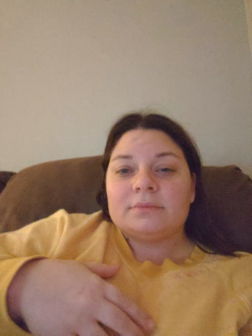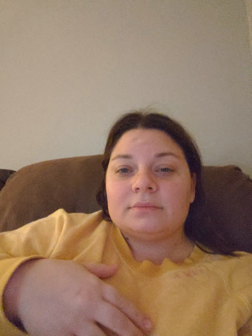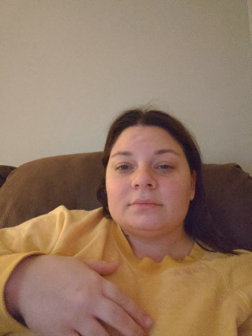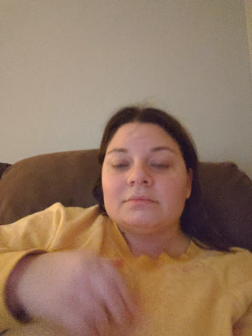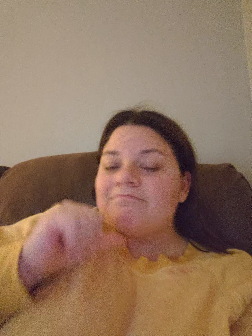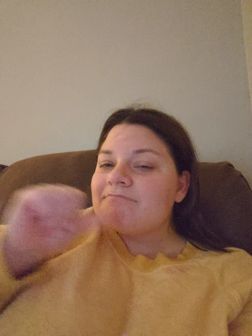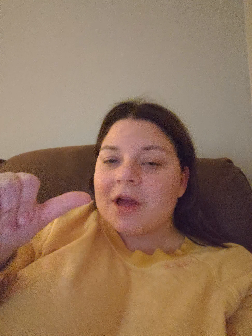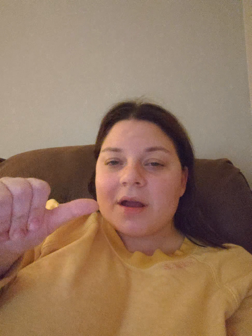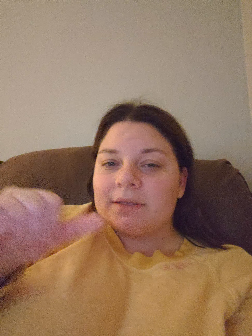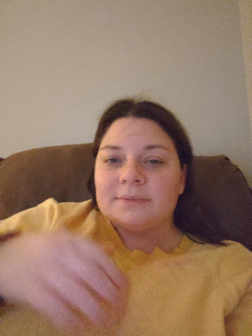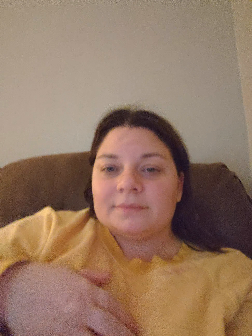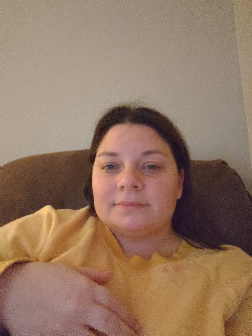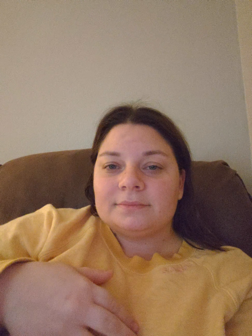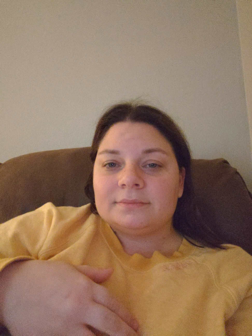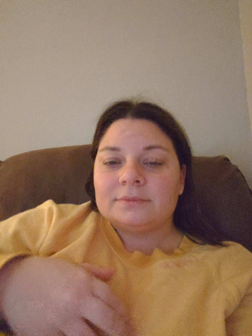not